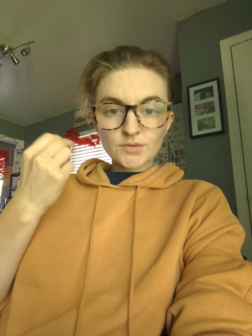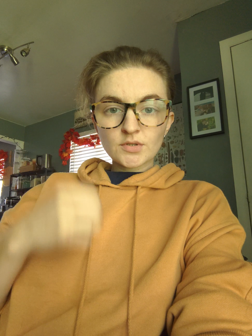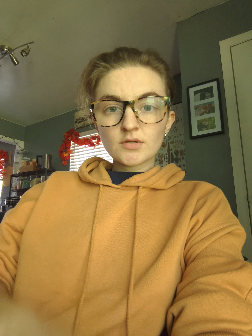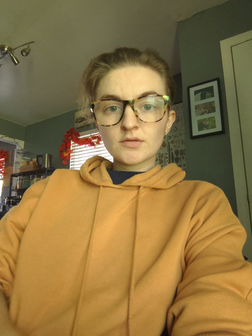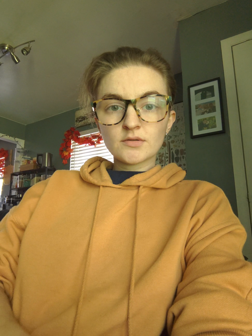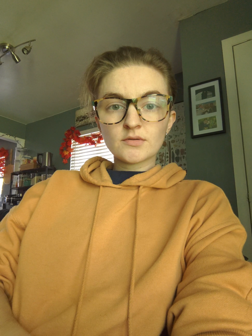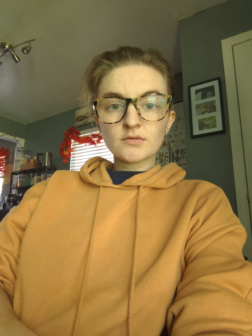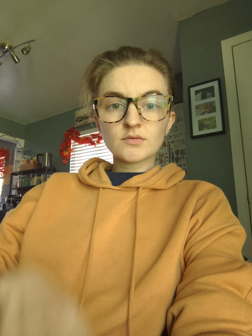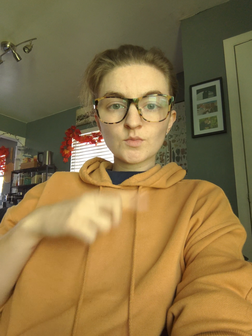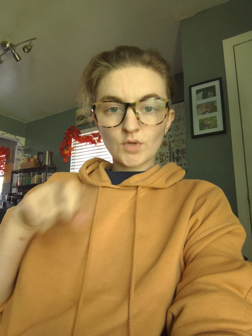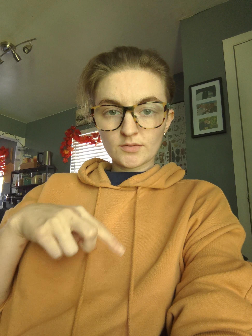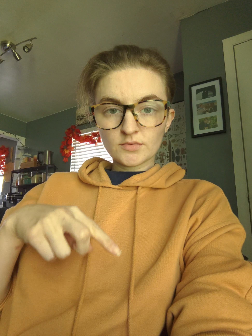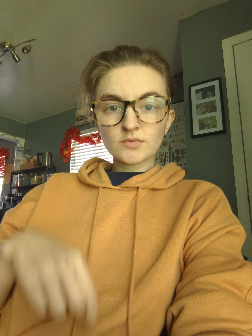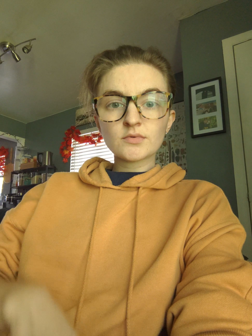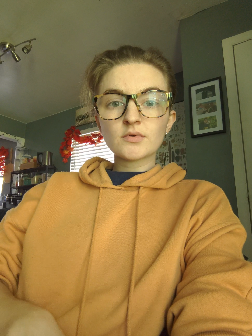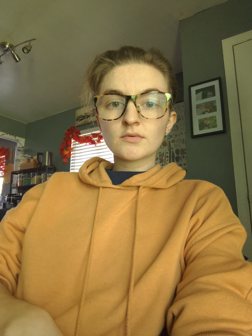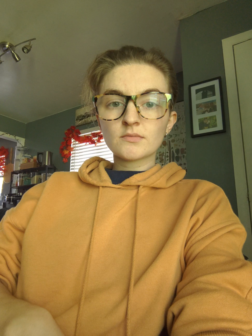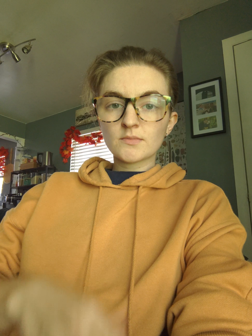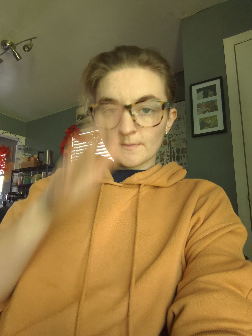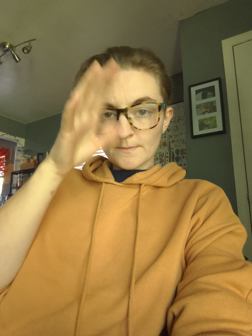about